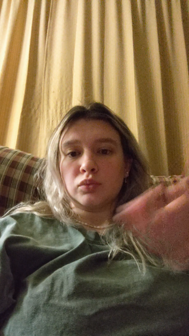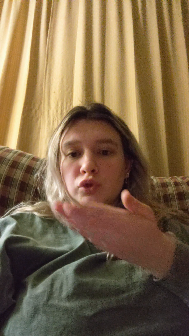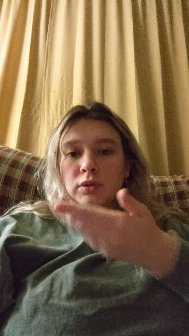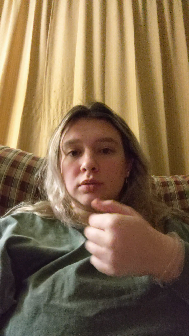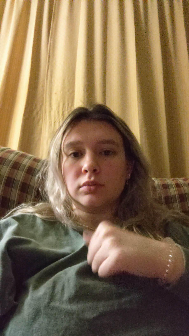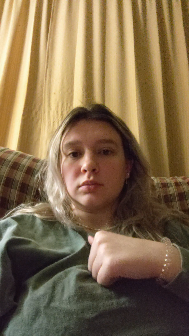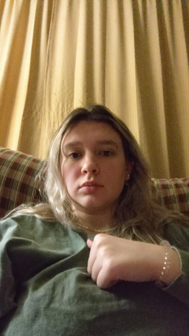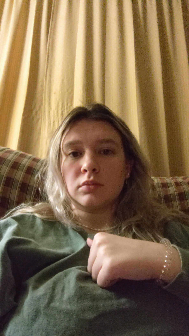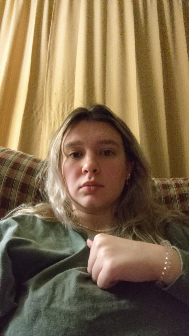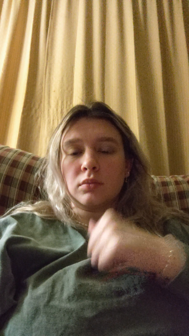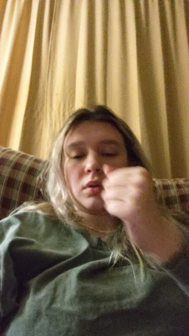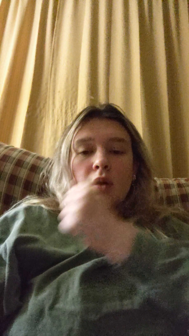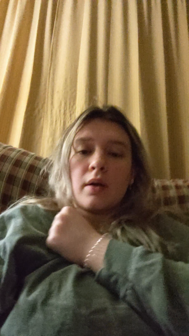hug